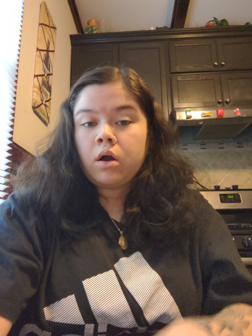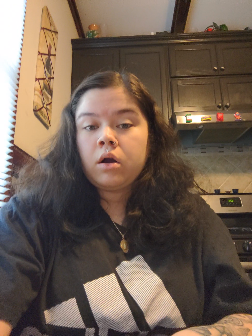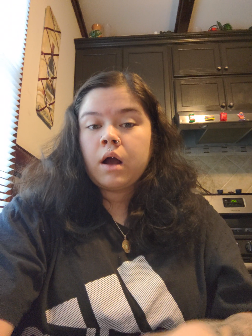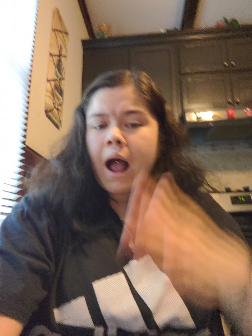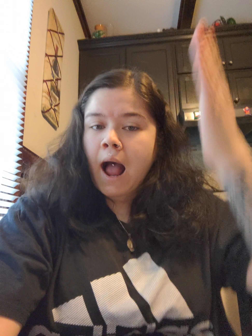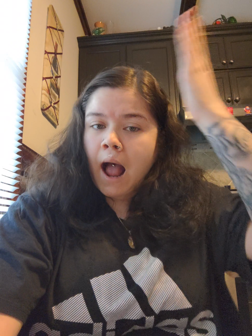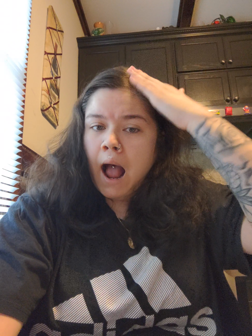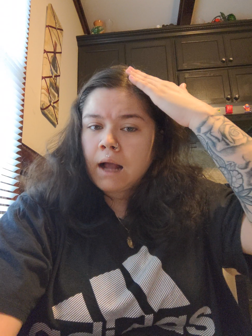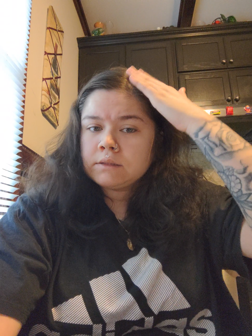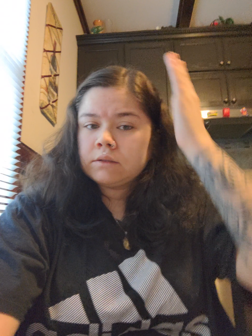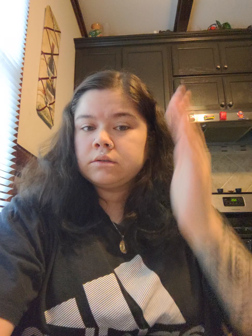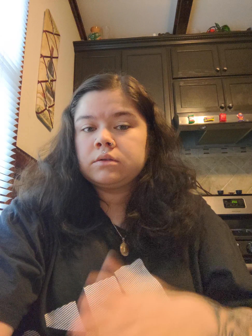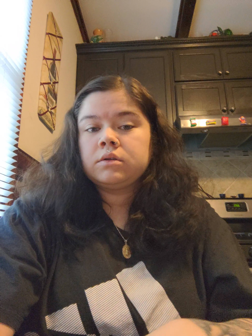hat